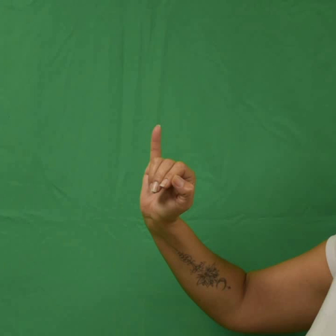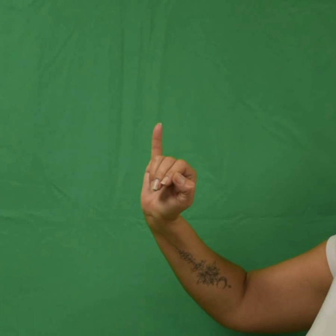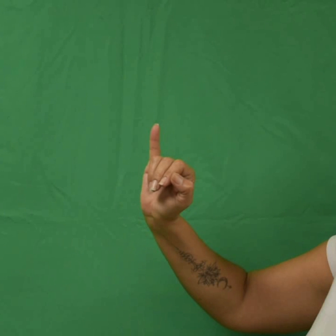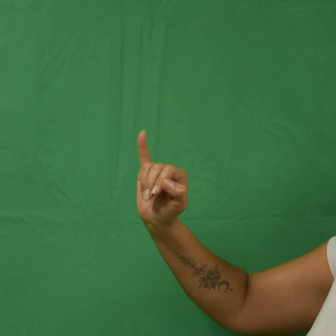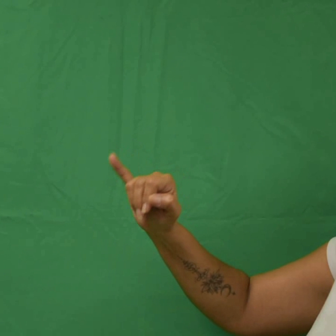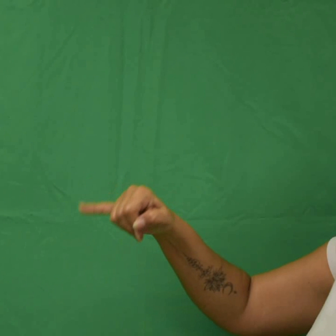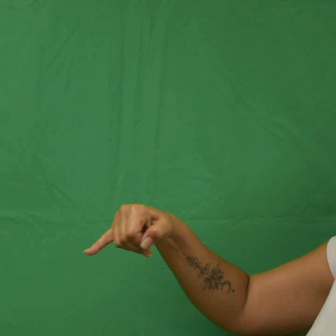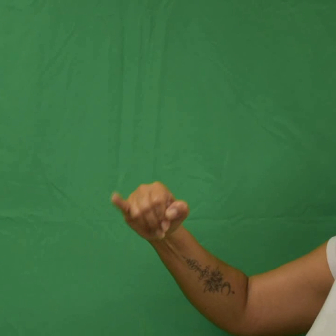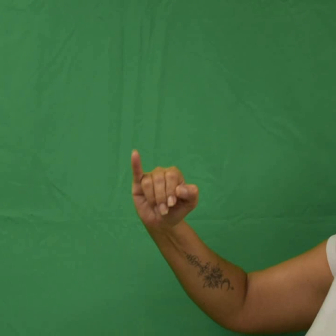J